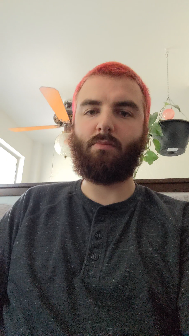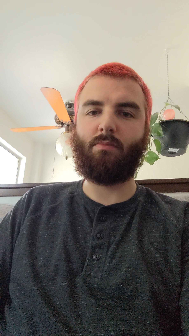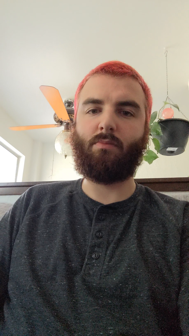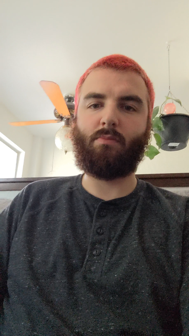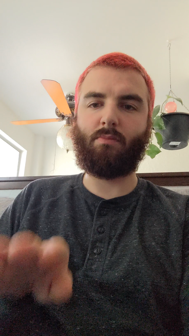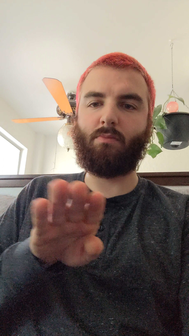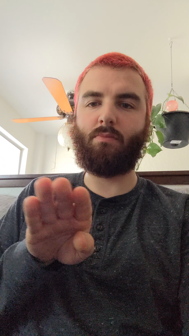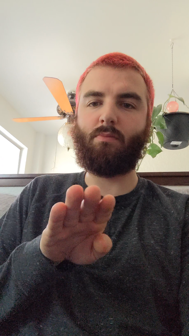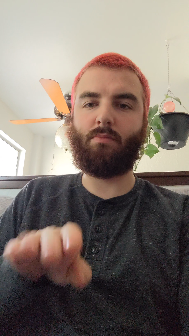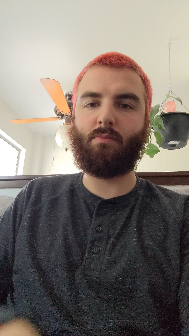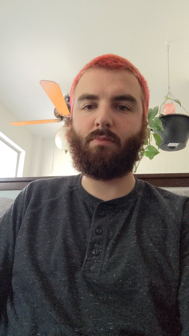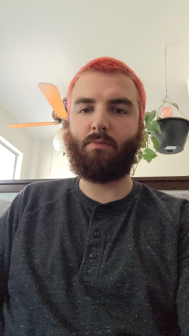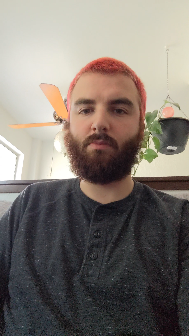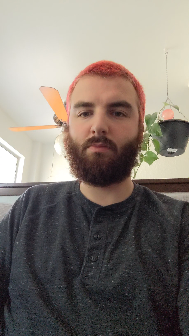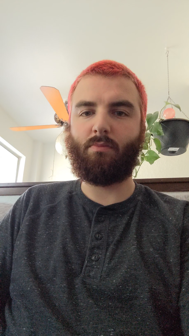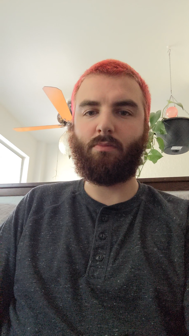boots